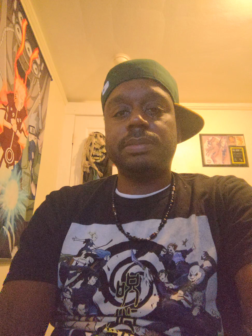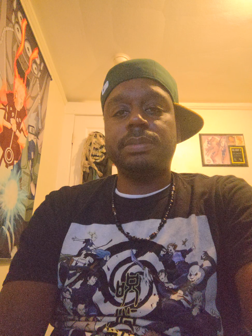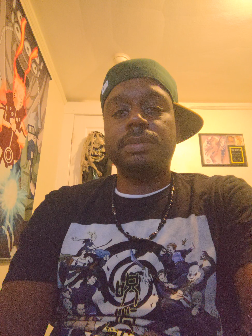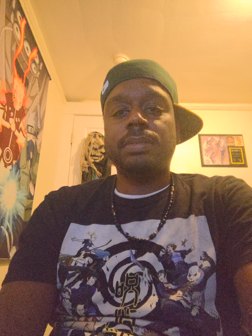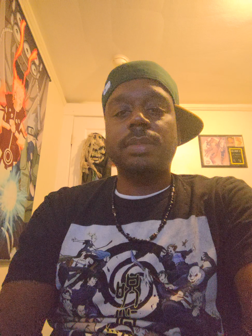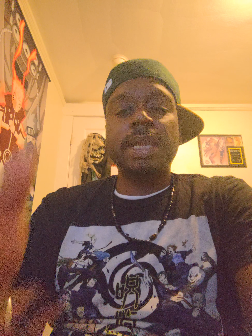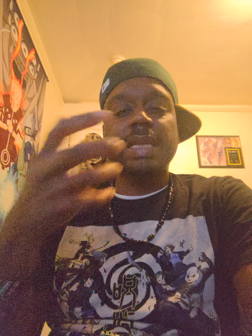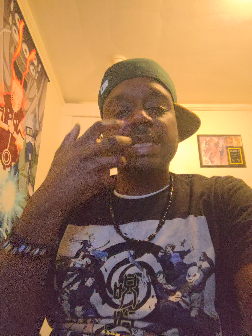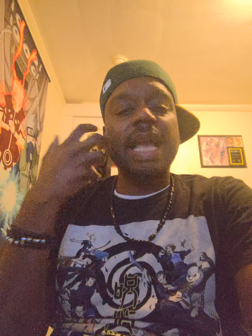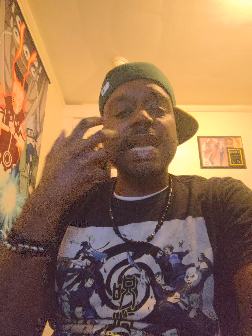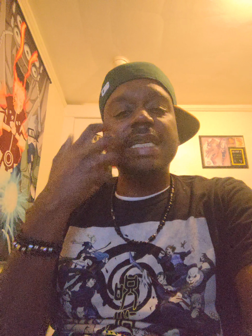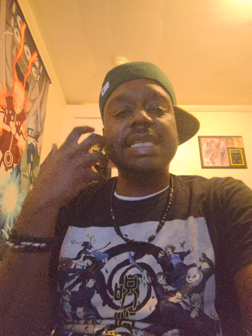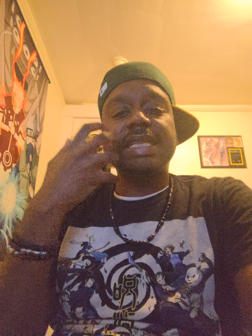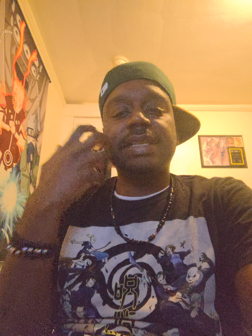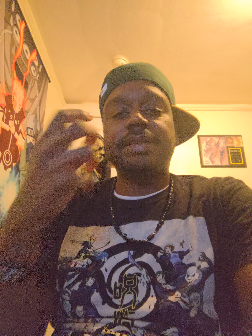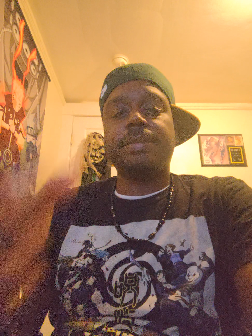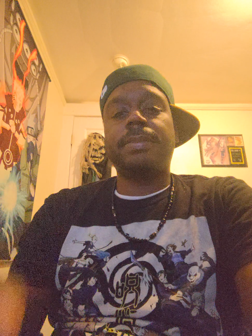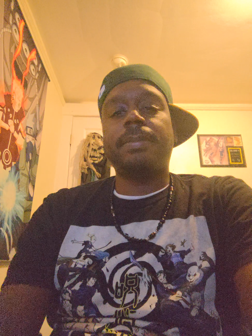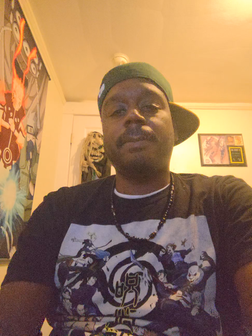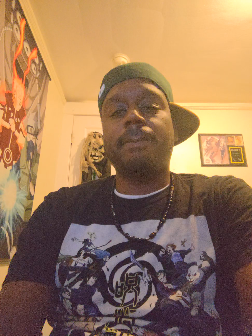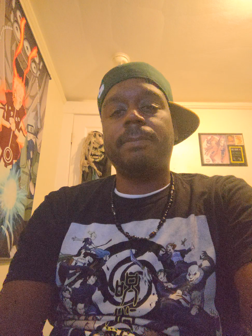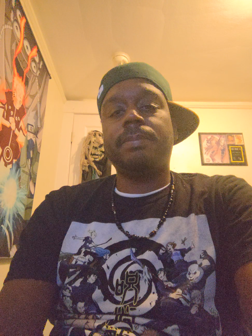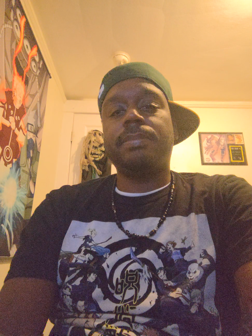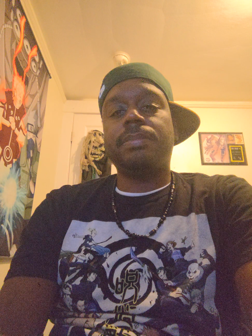tiger